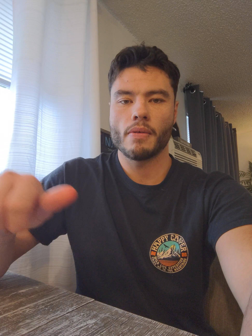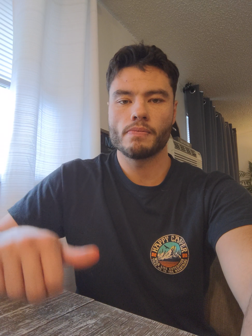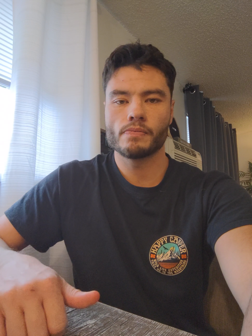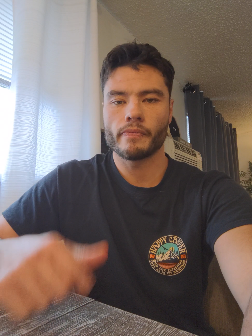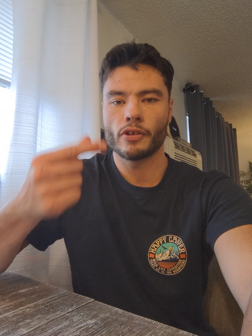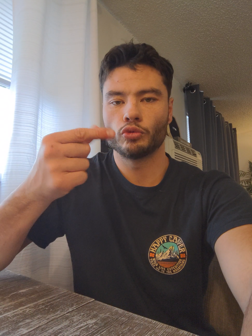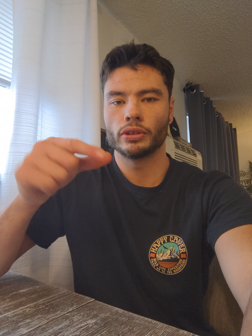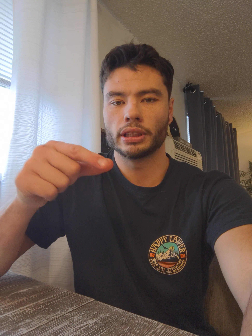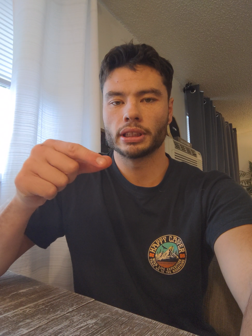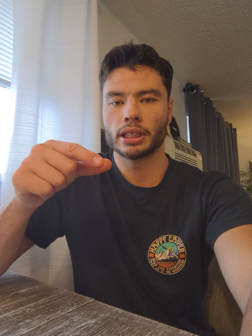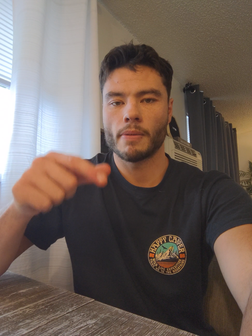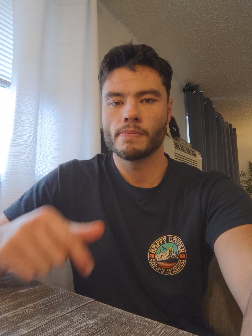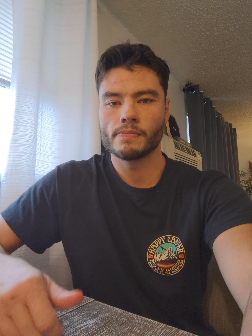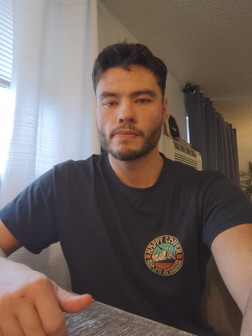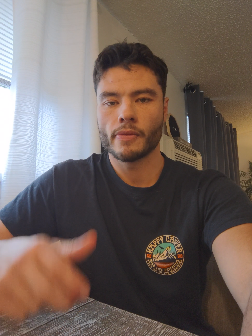green